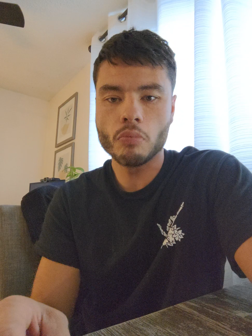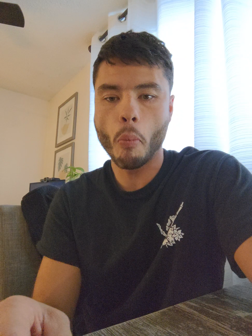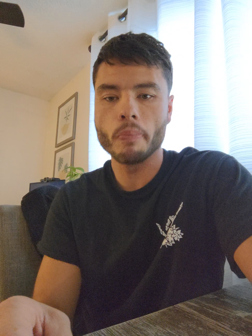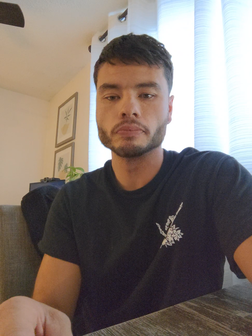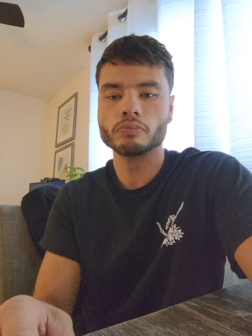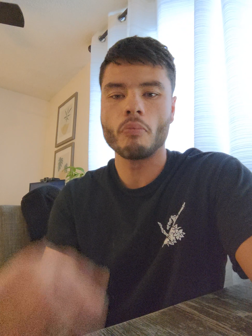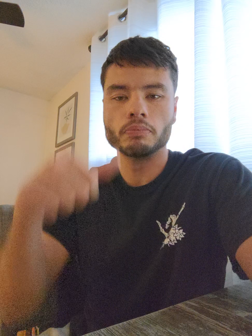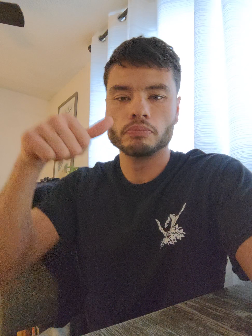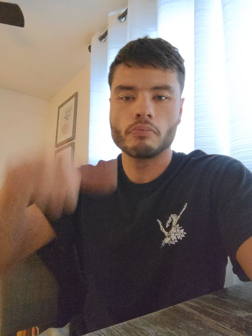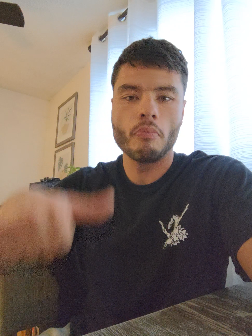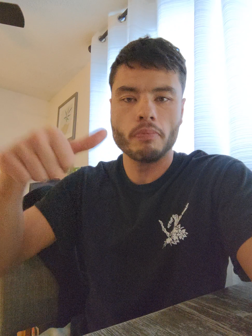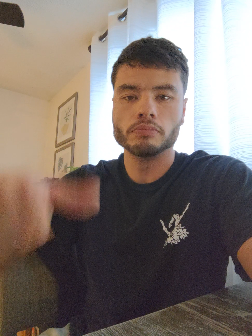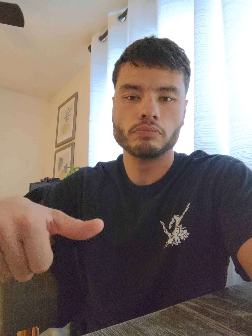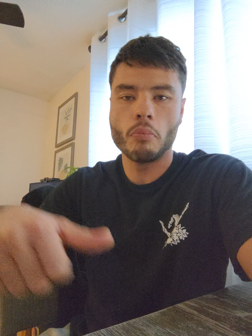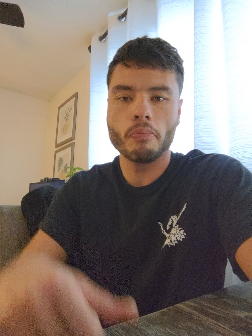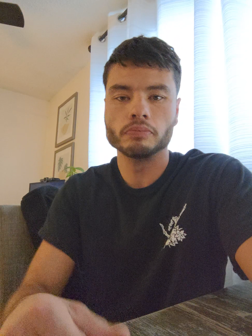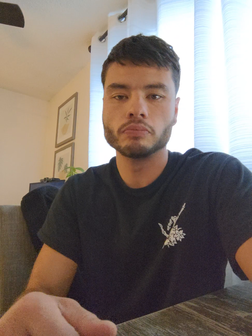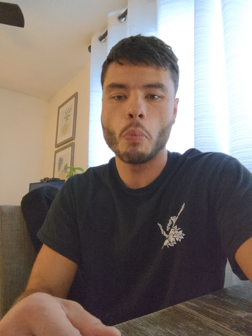puzzle